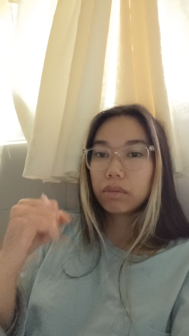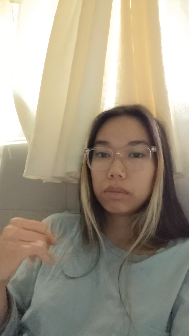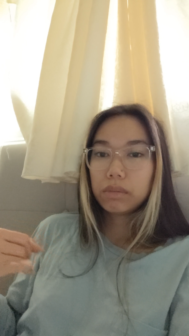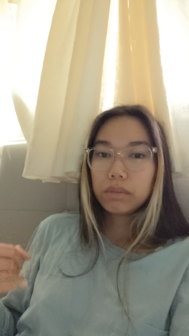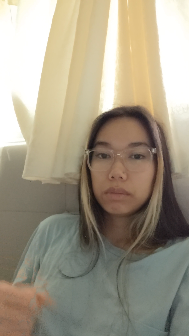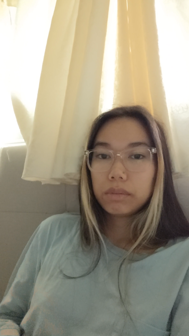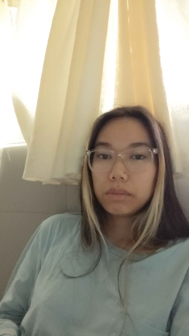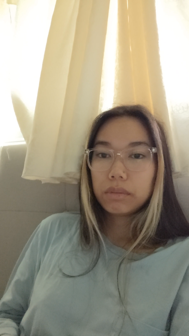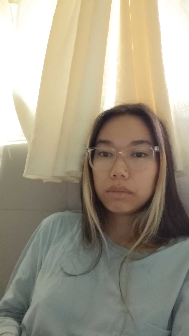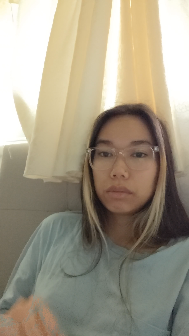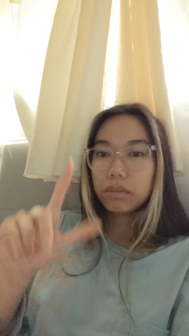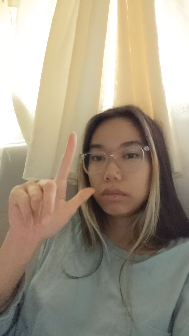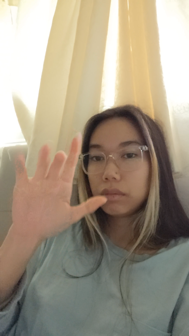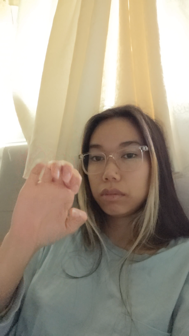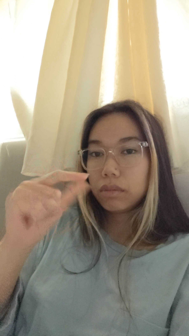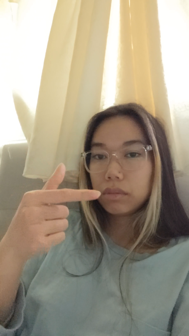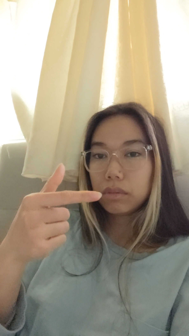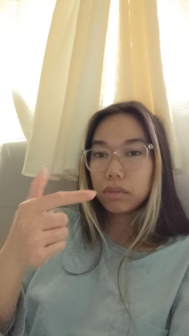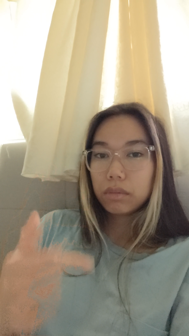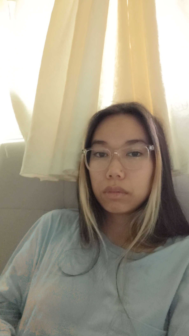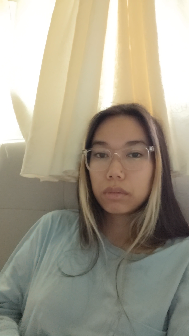leg